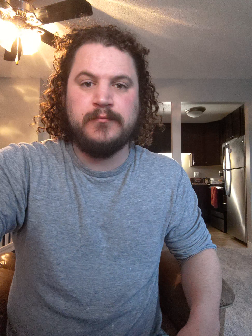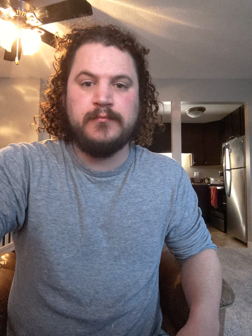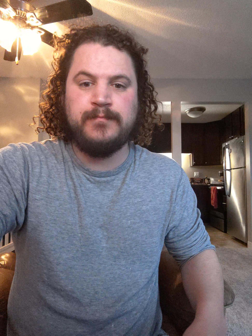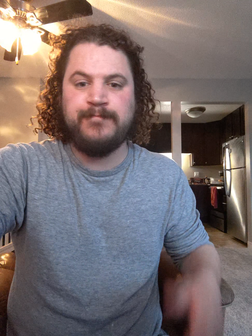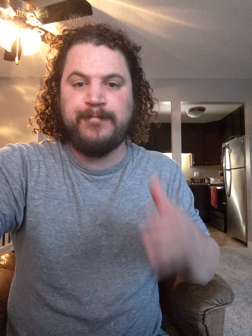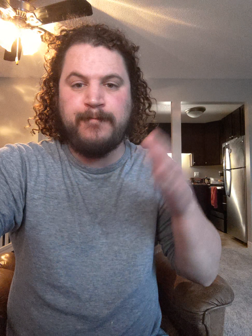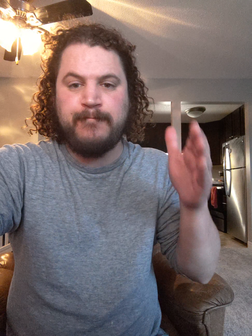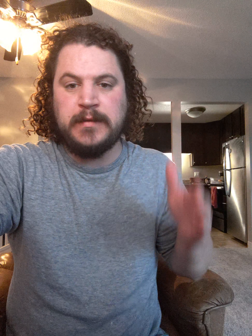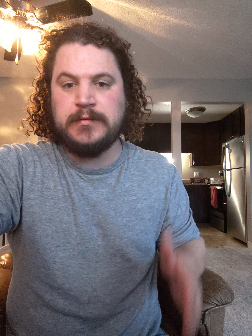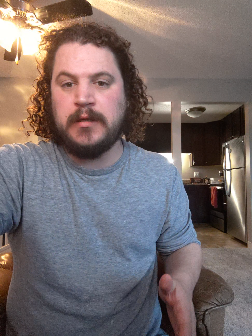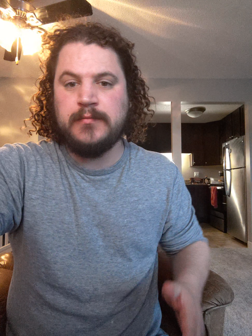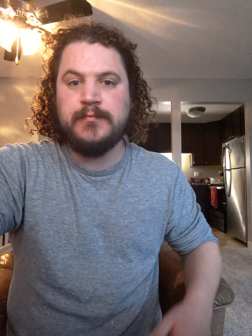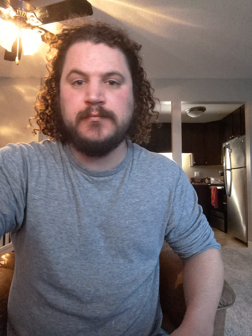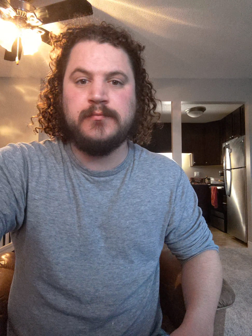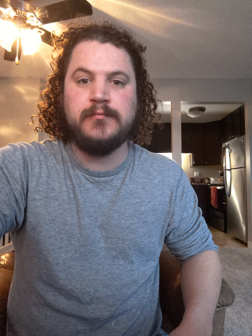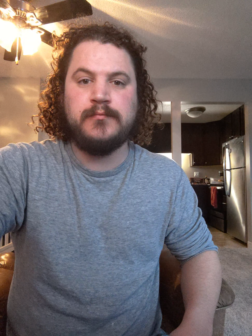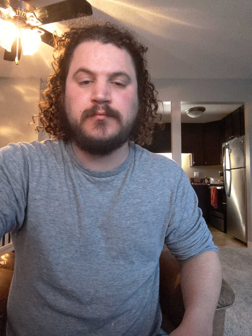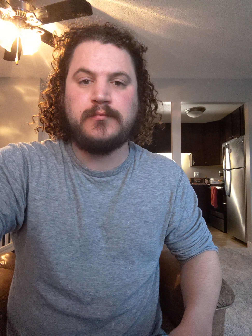beside